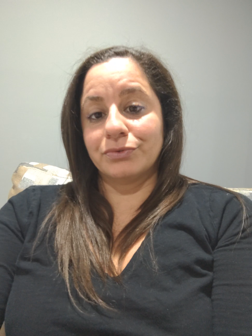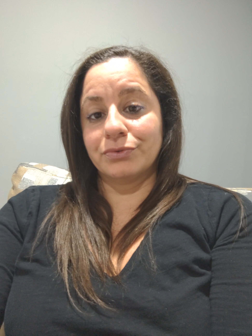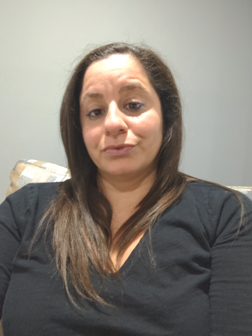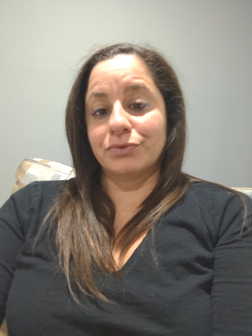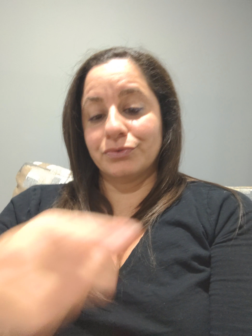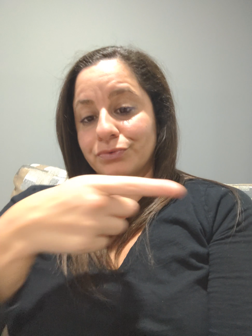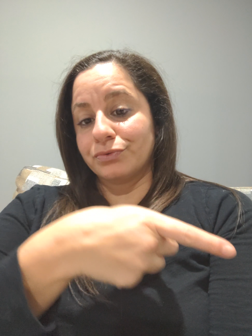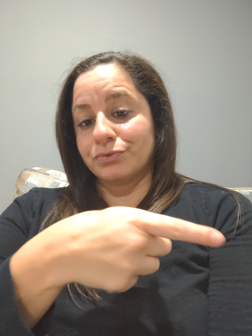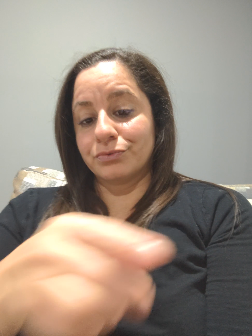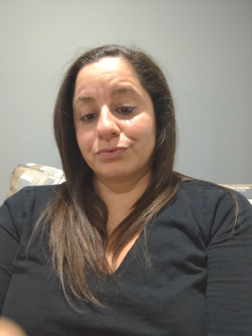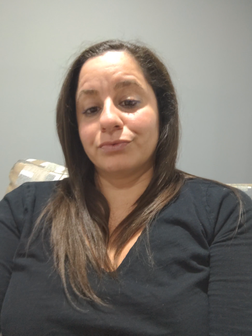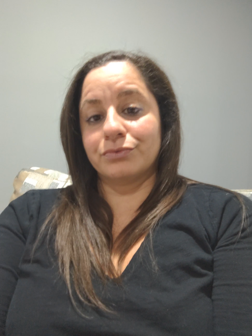he/she/it